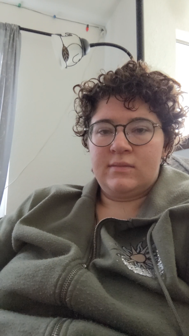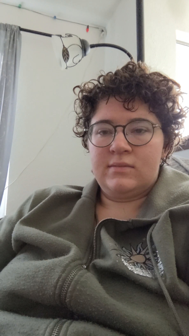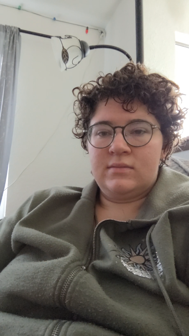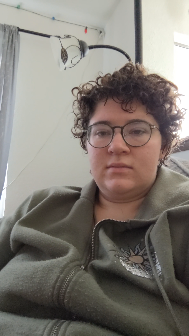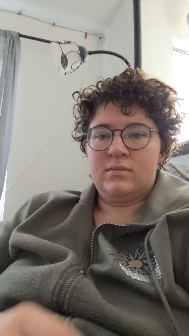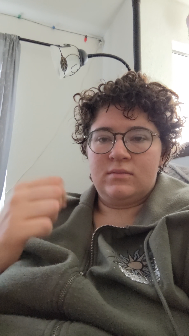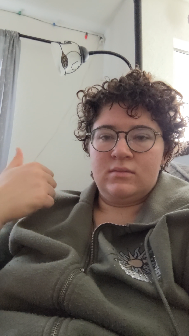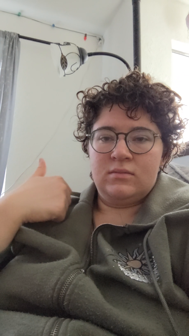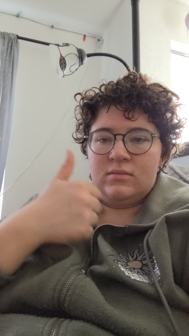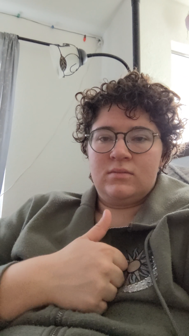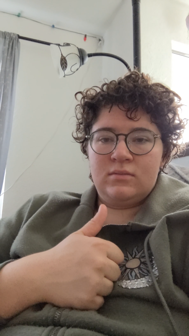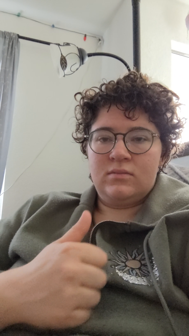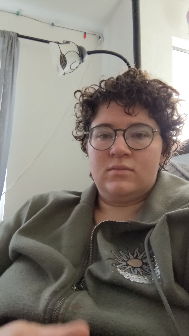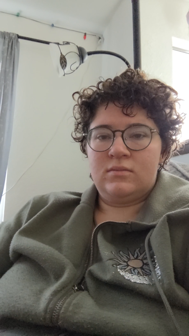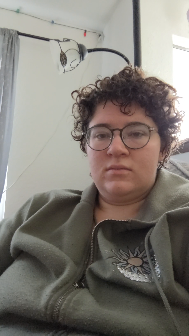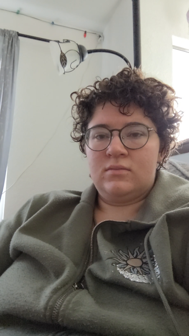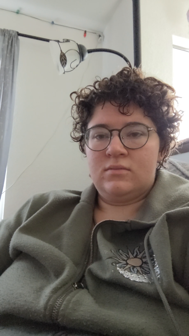coats